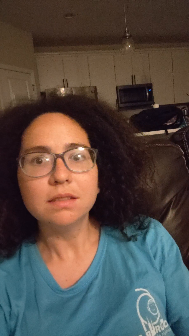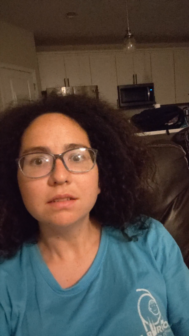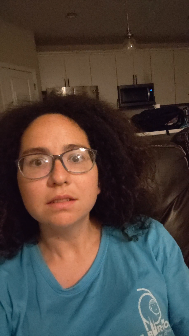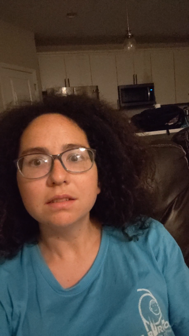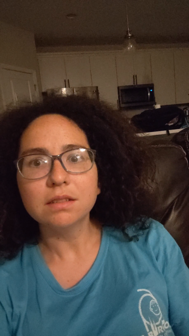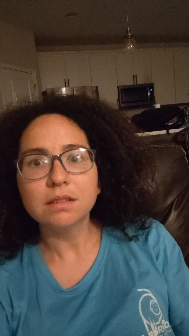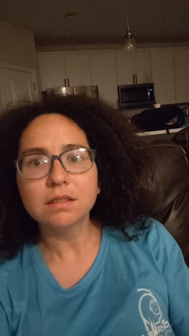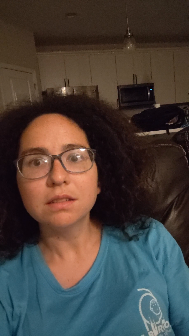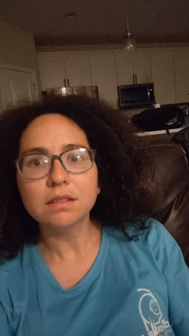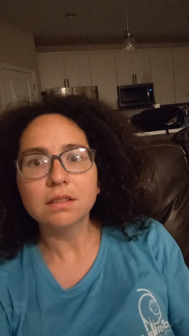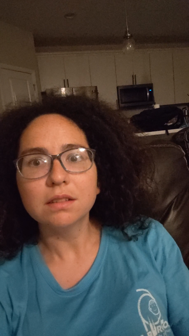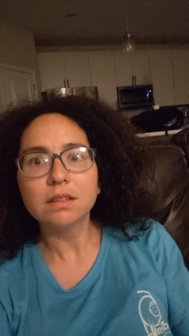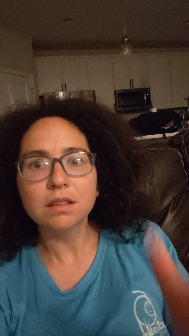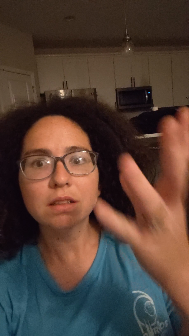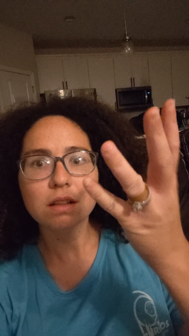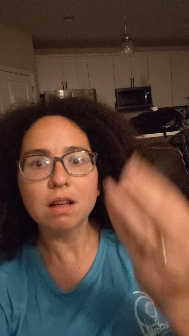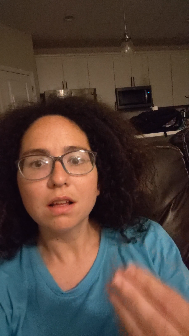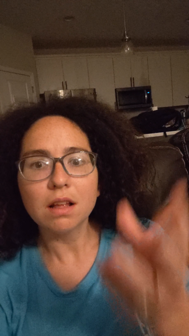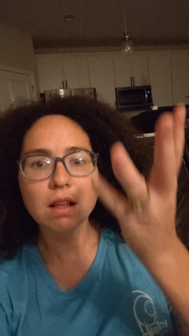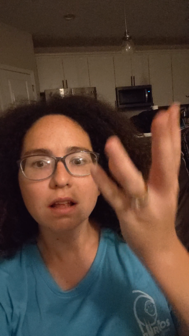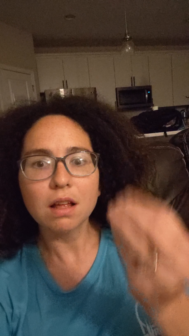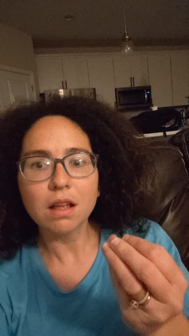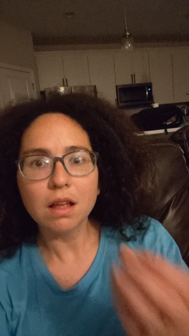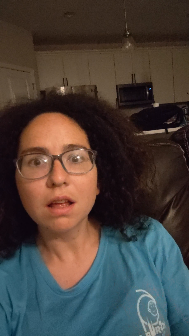gentle